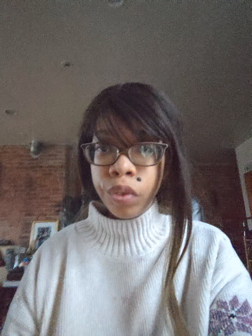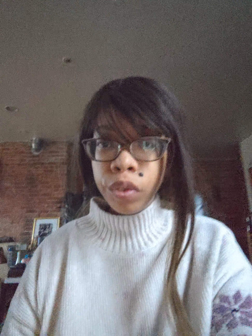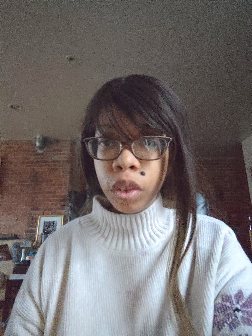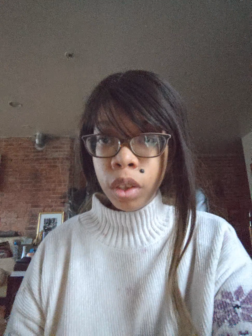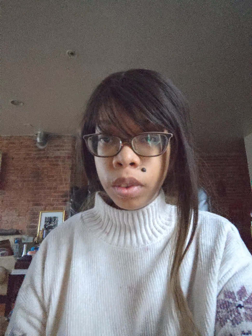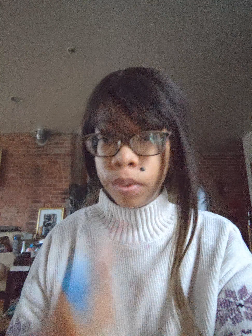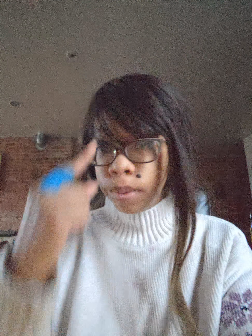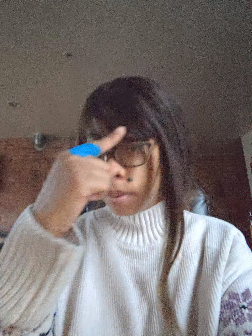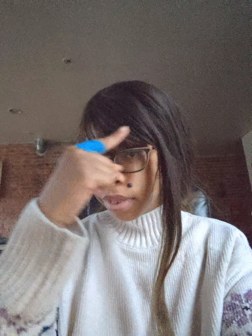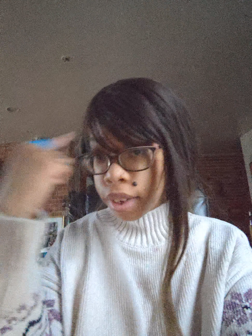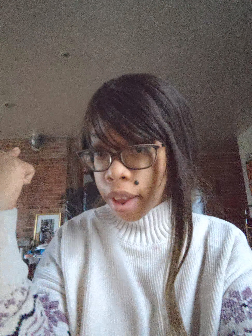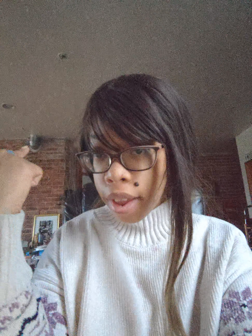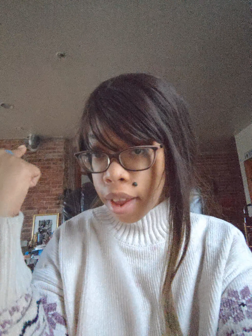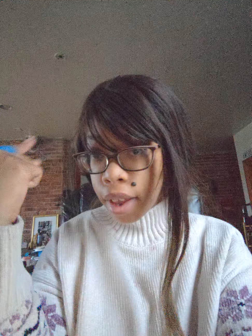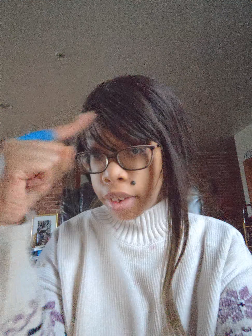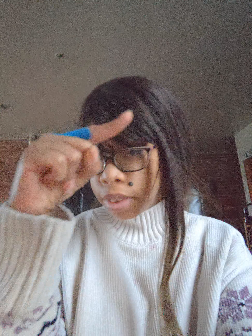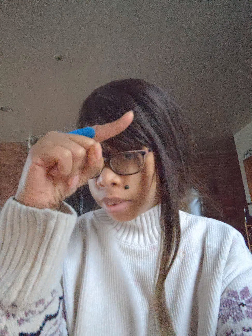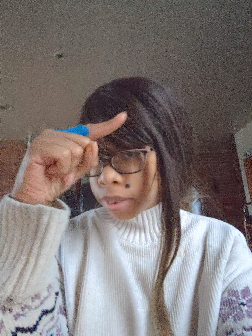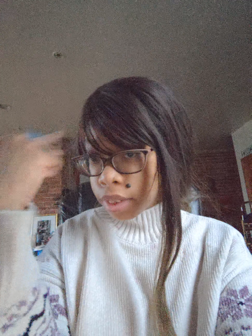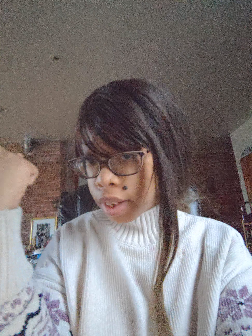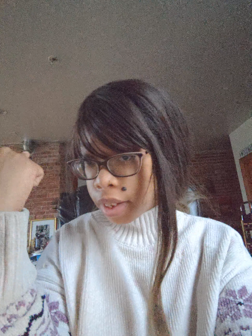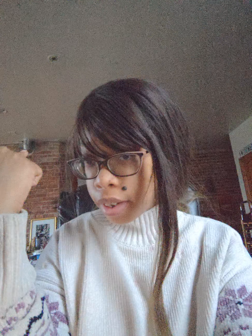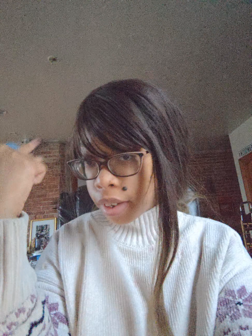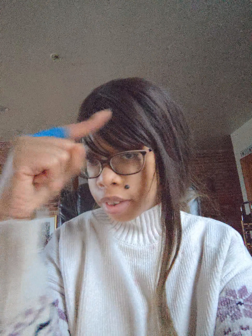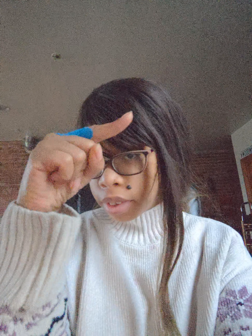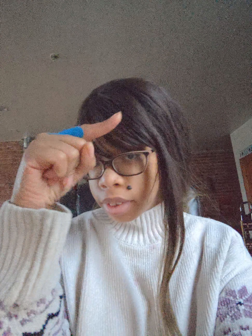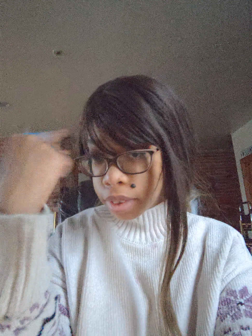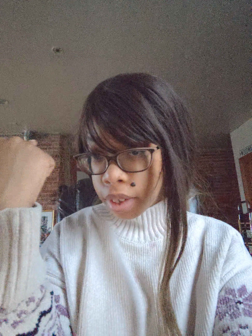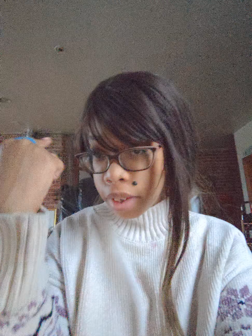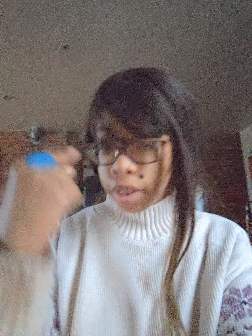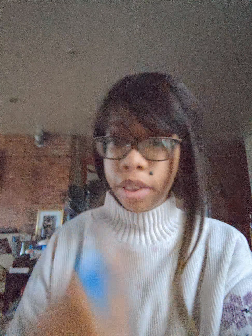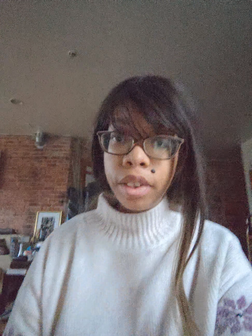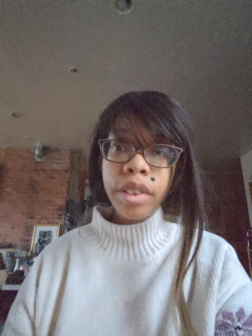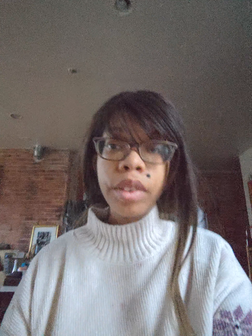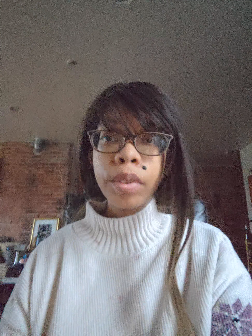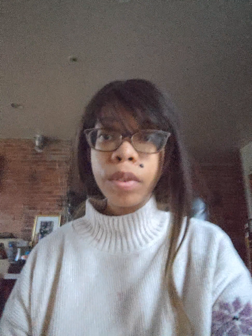black